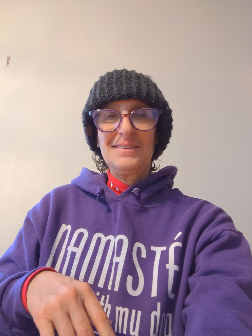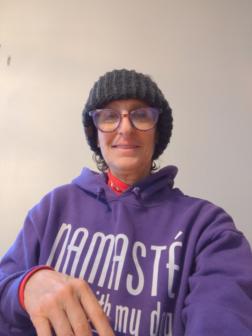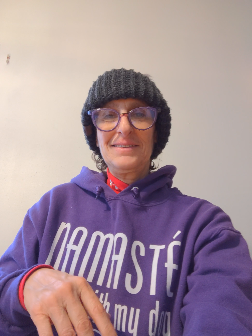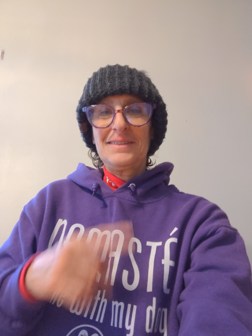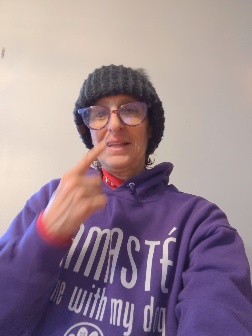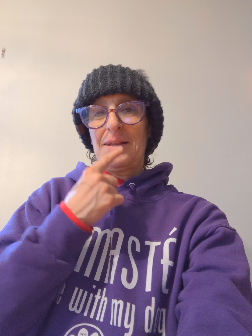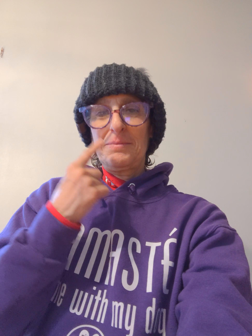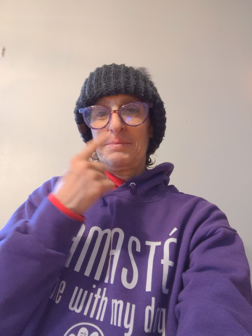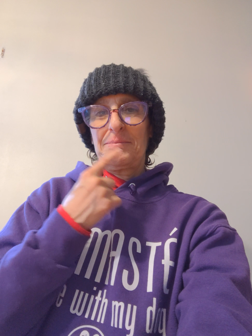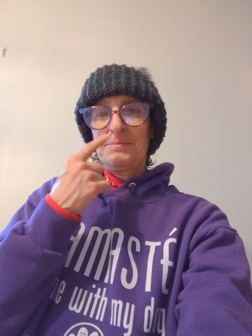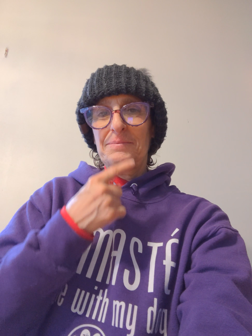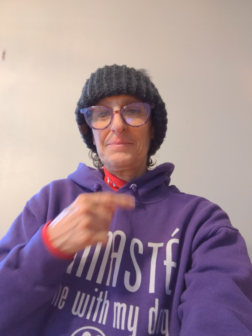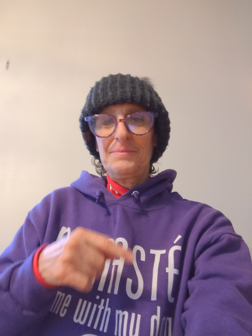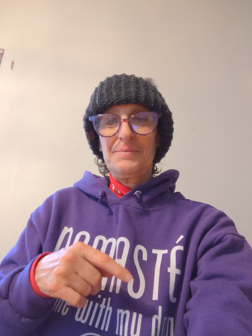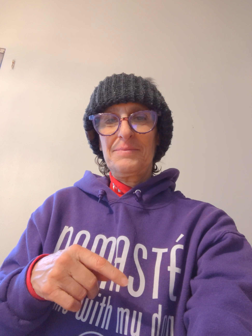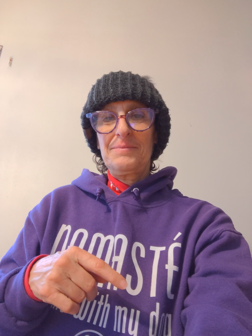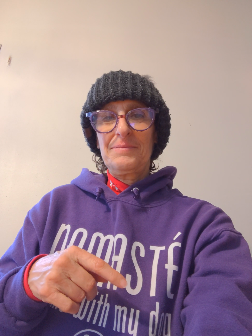lips